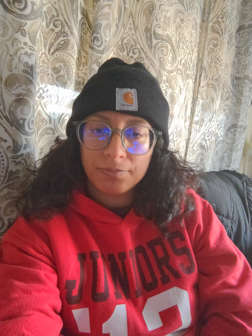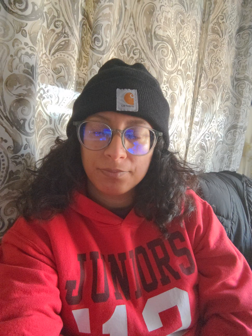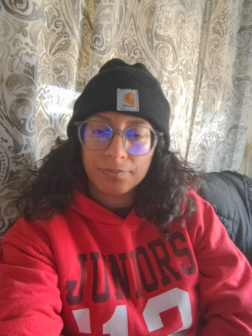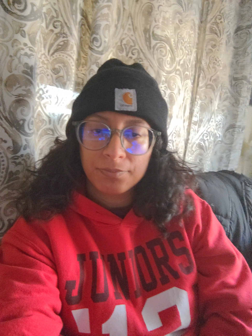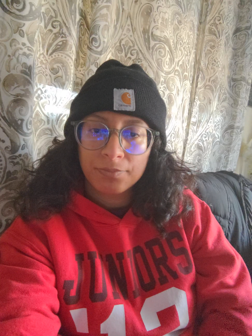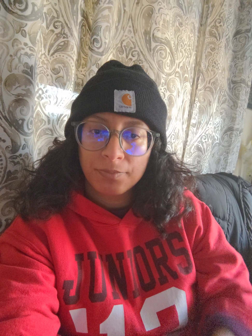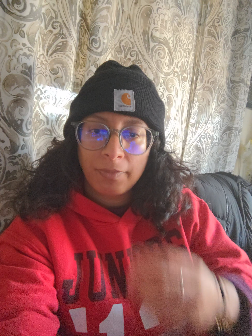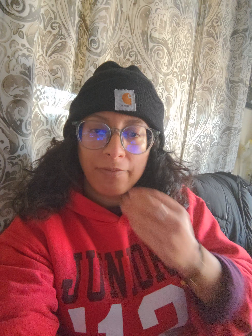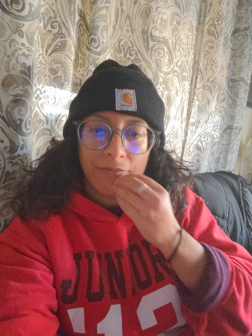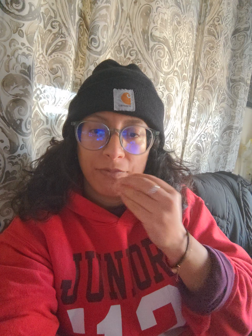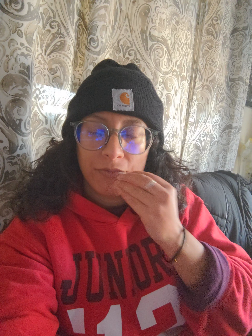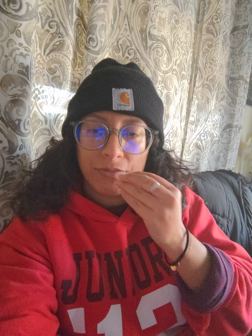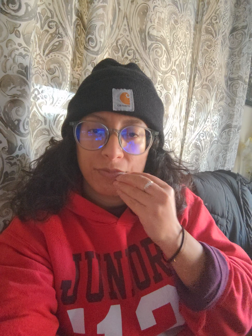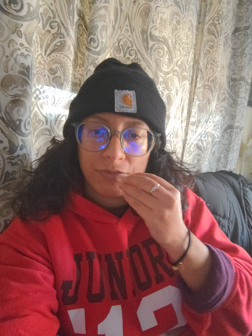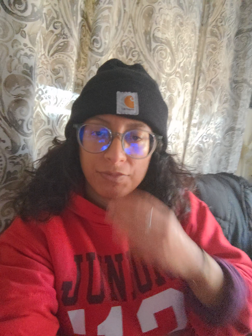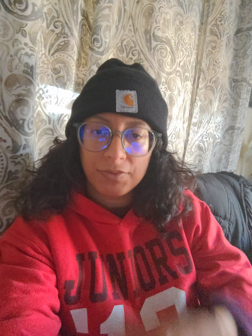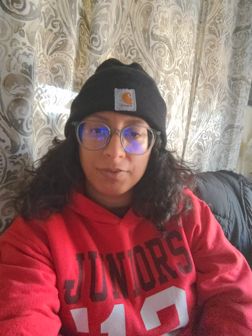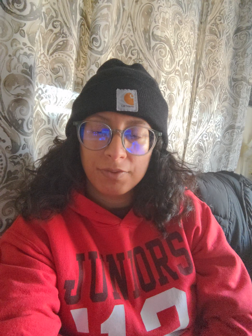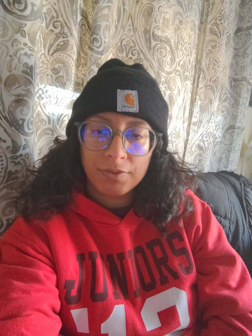food